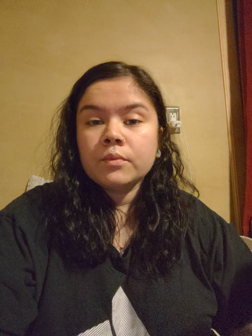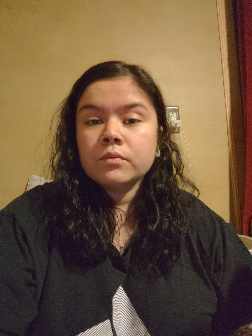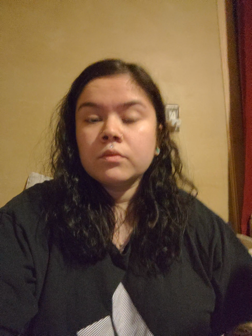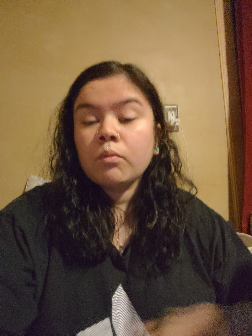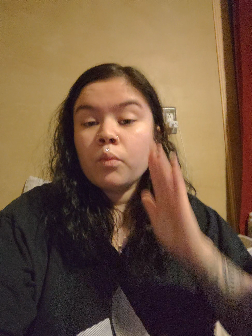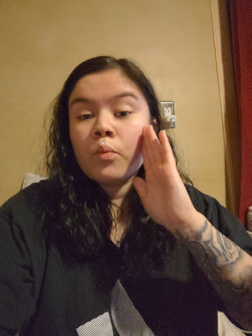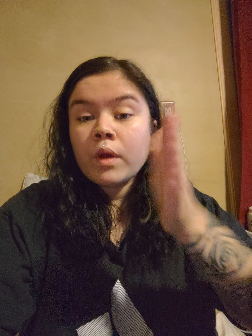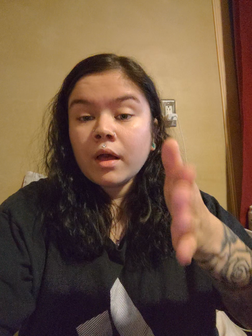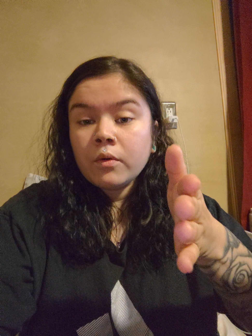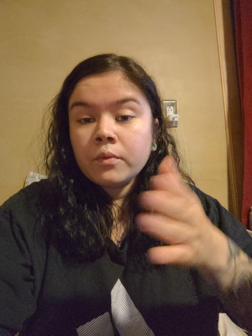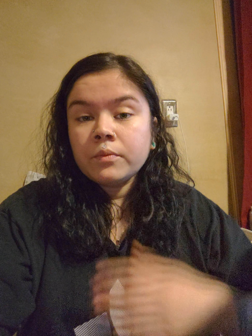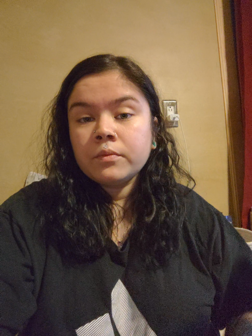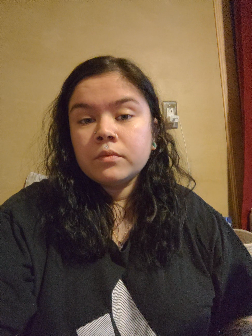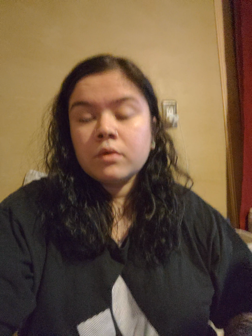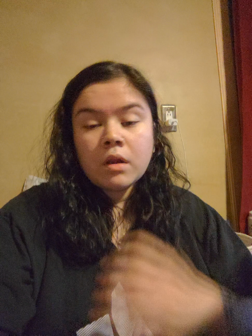will